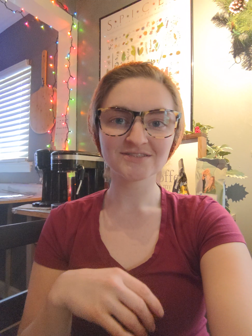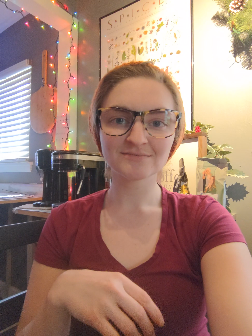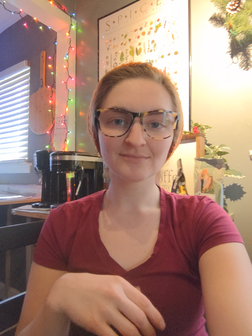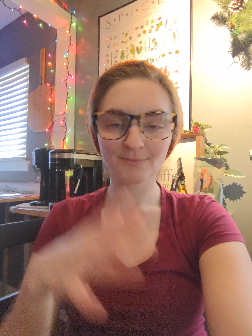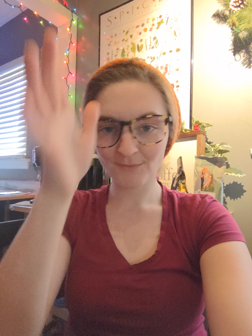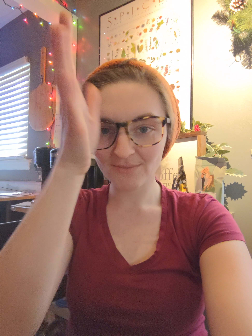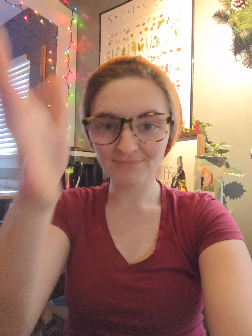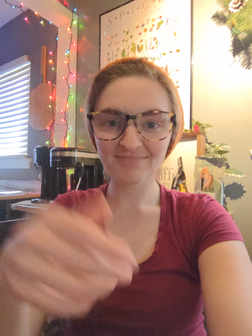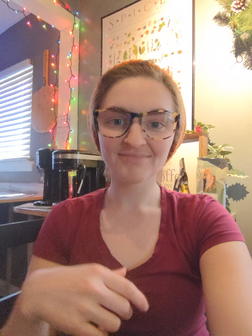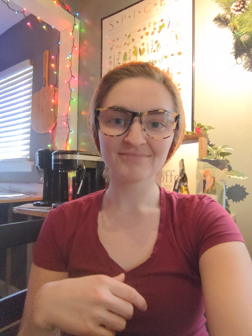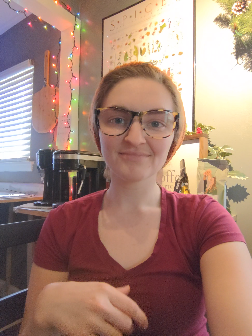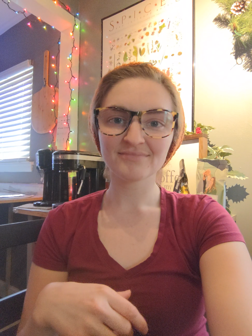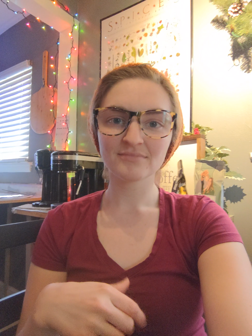grandpa